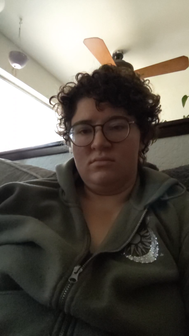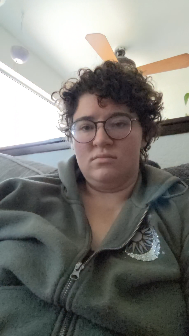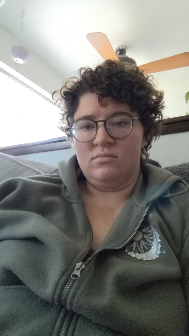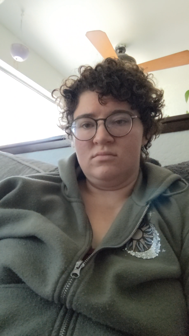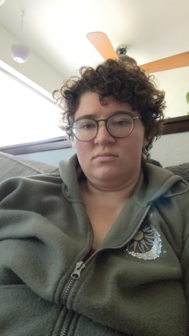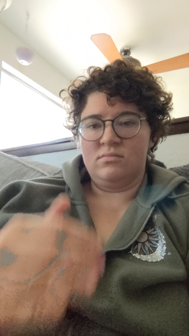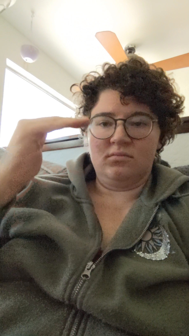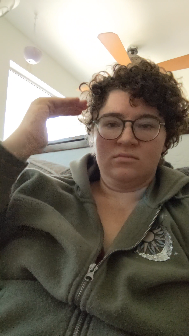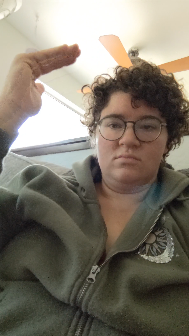big